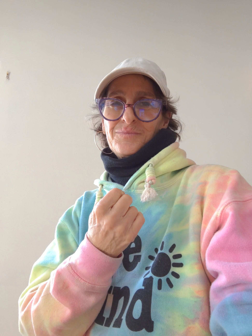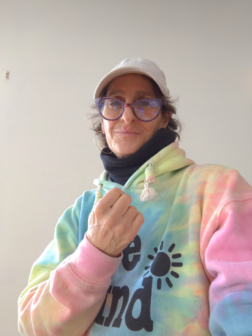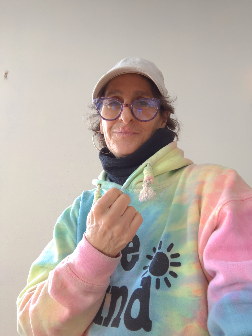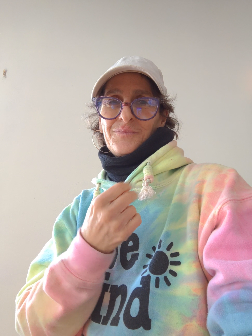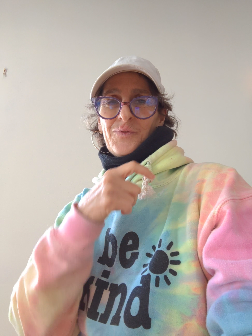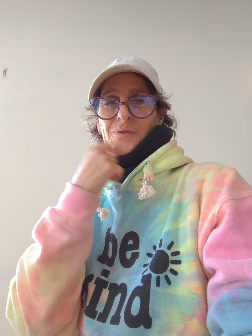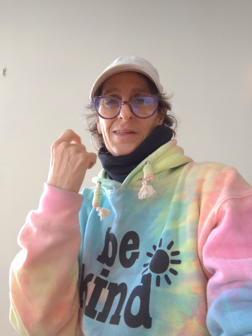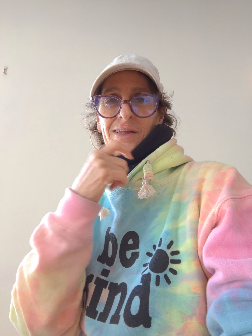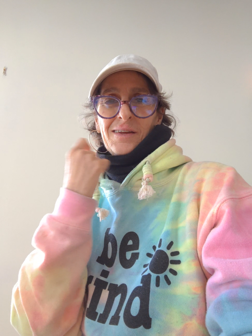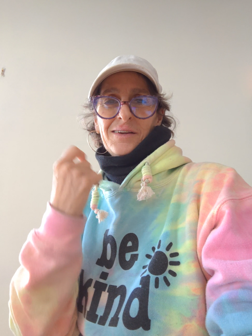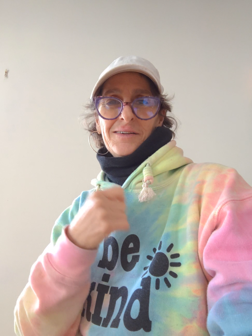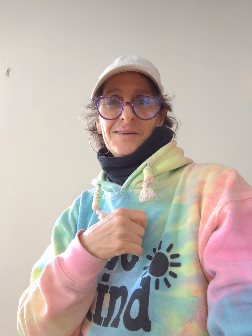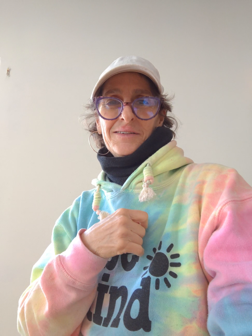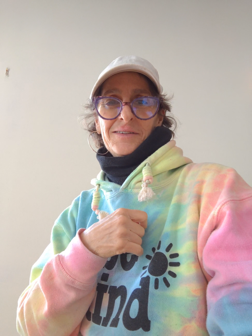dryer